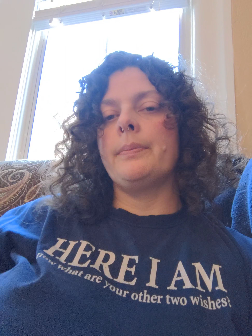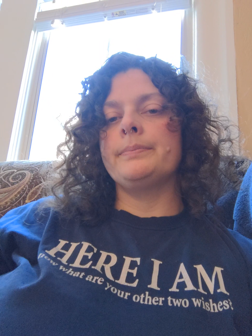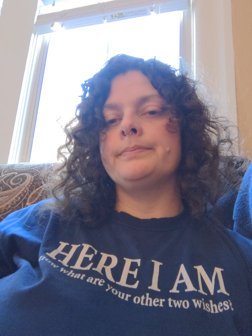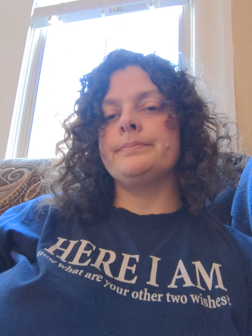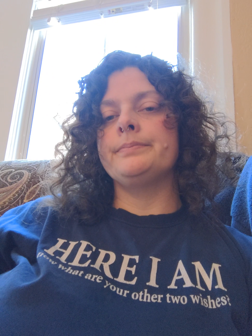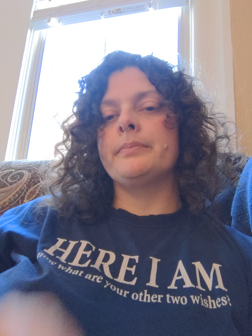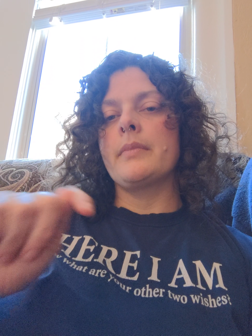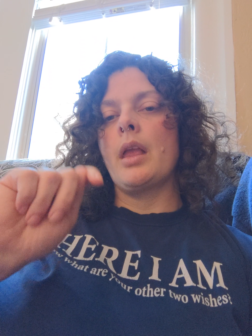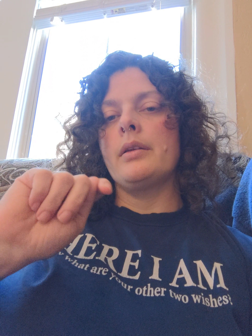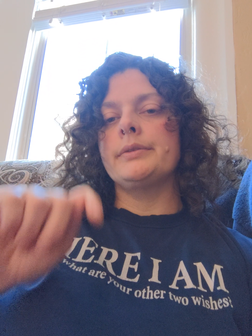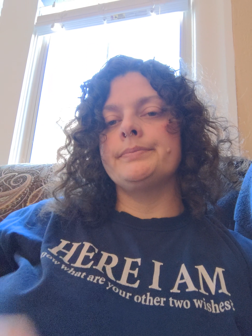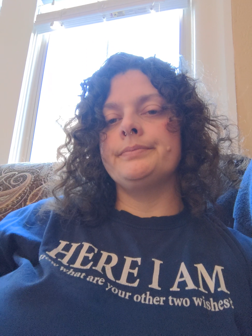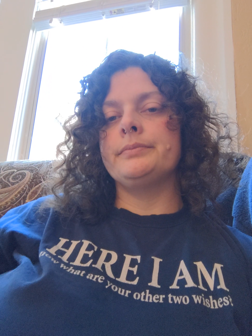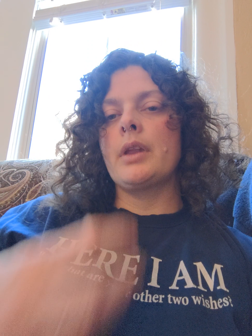potty